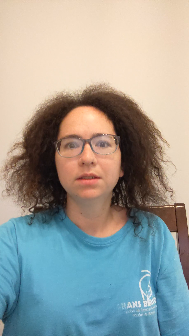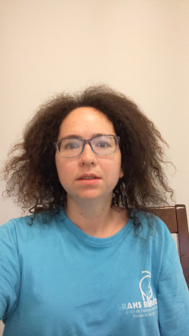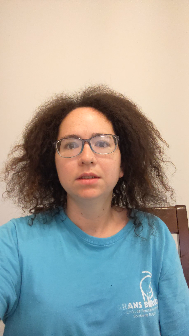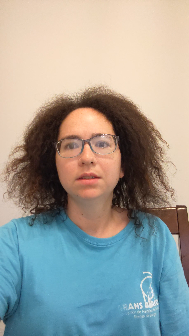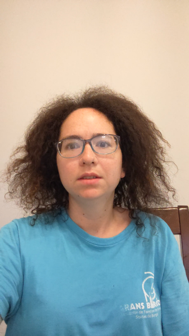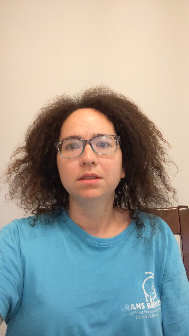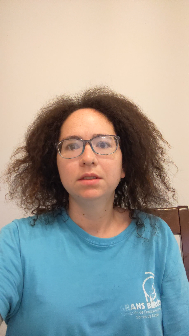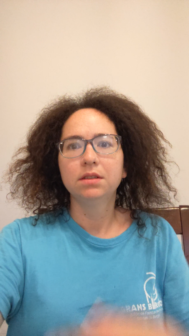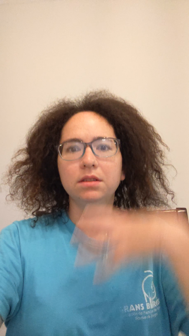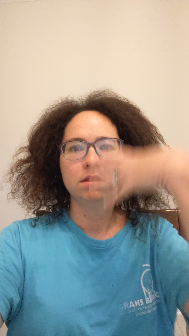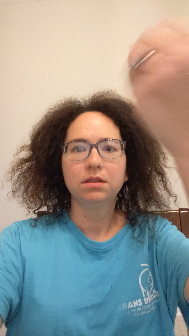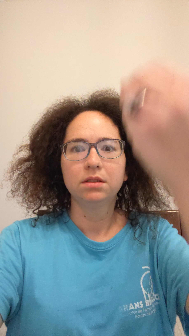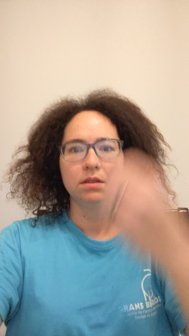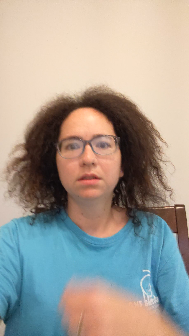going to